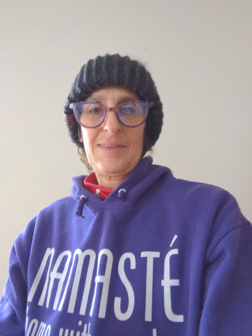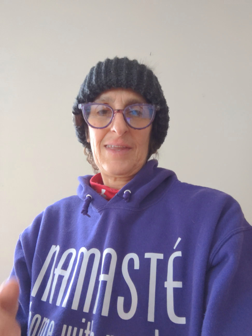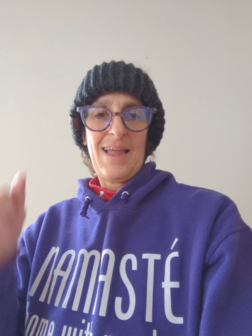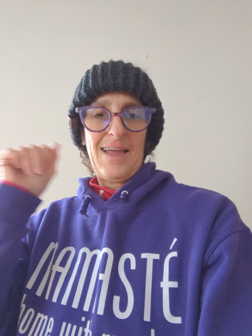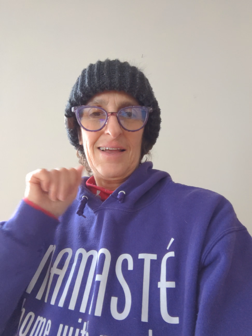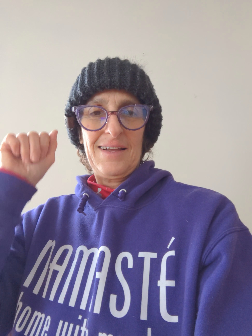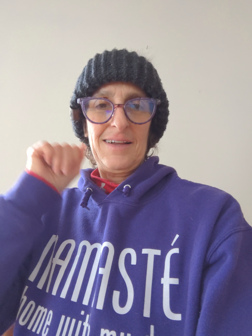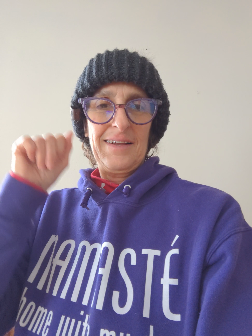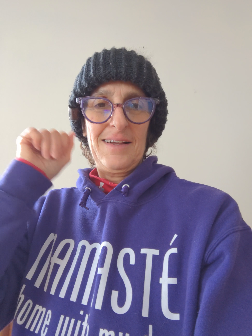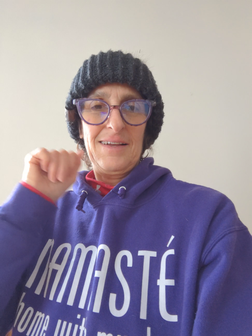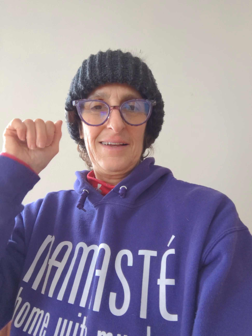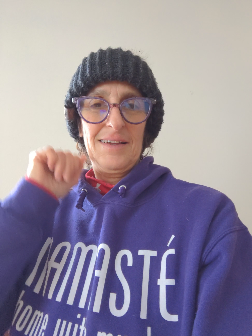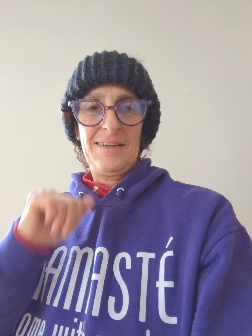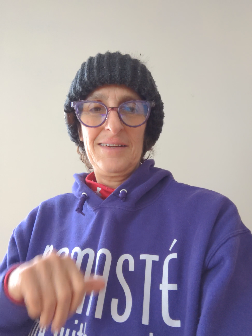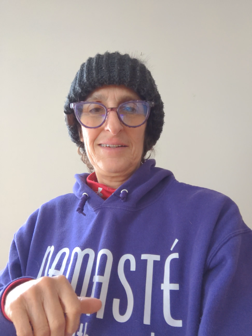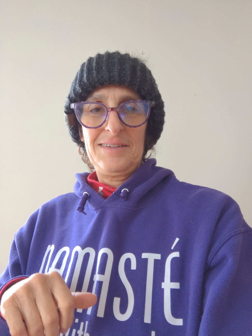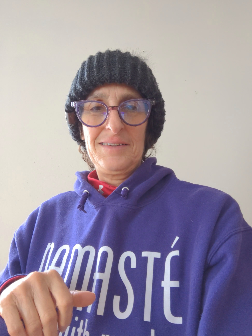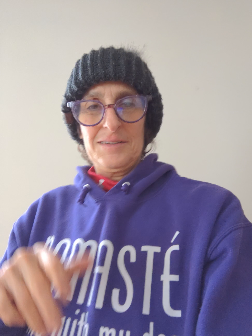aunt